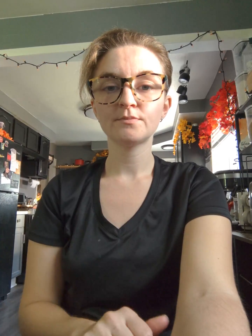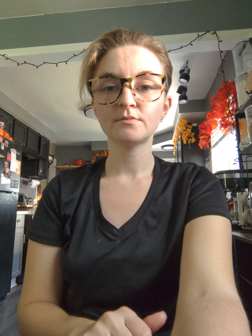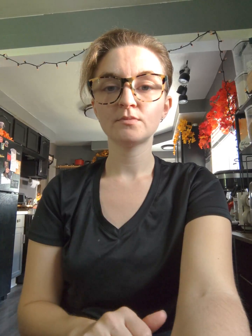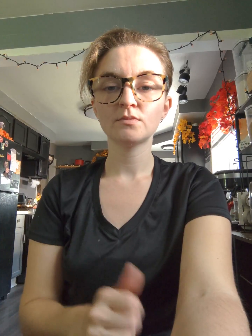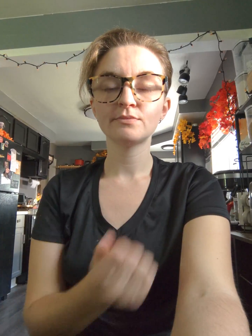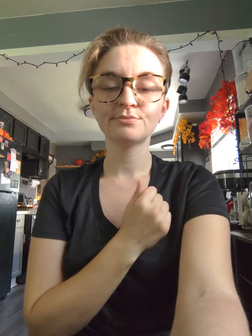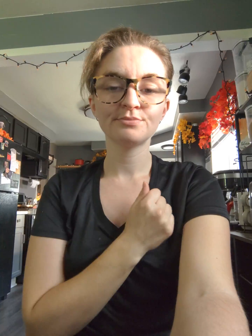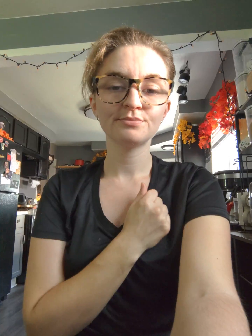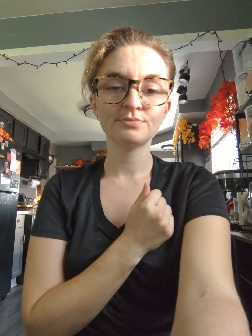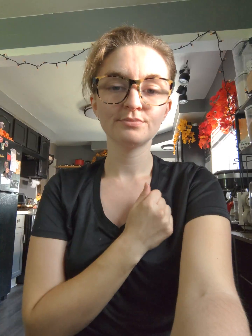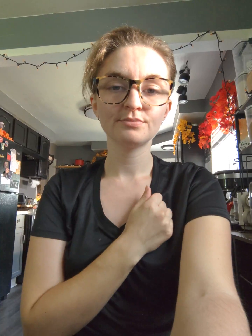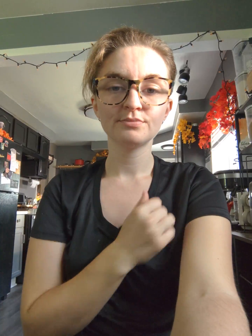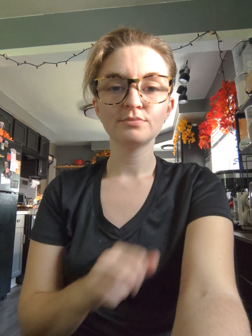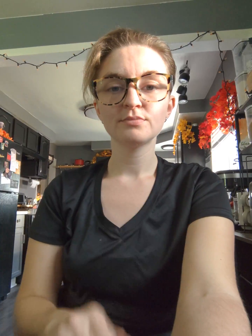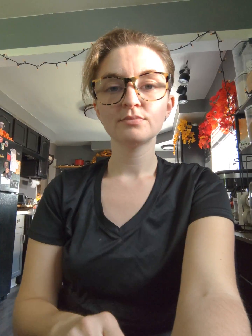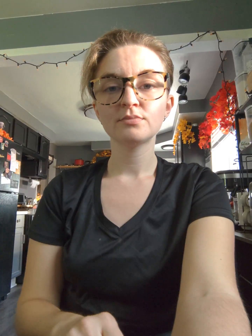hug